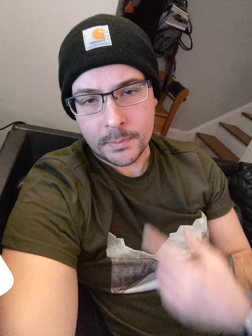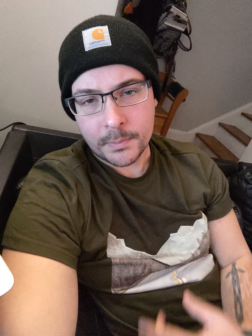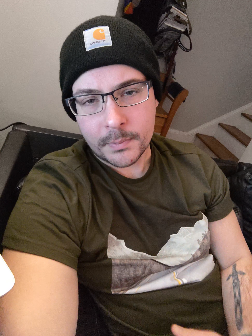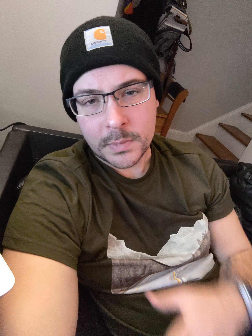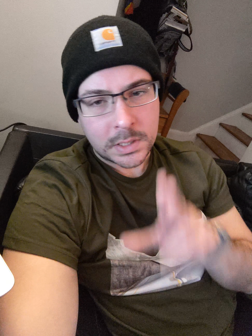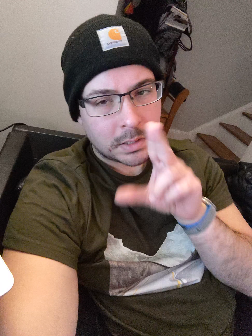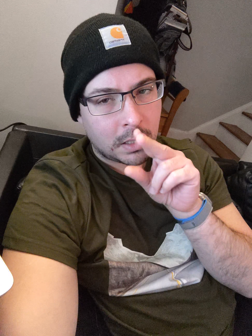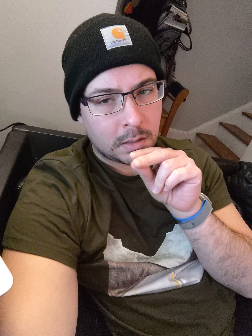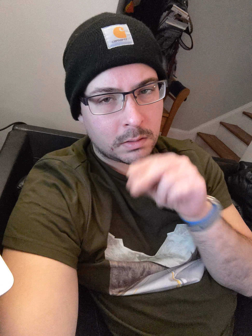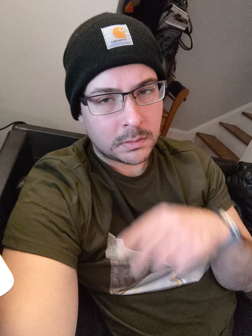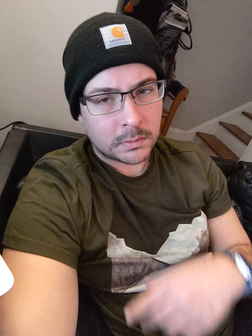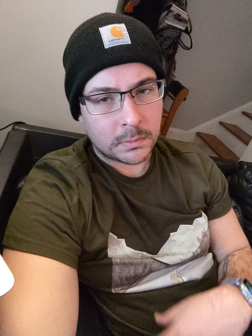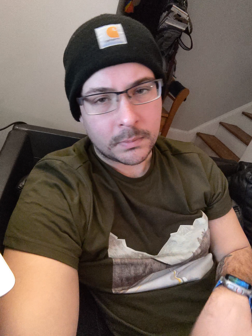duck